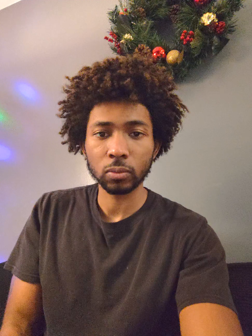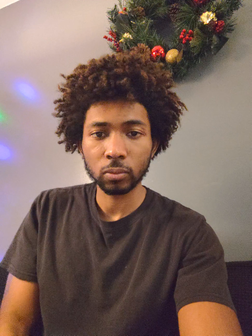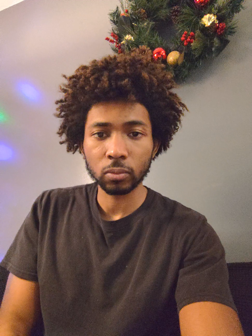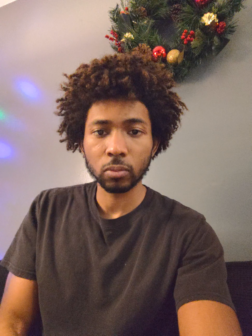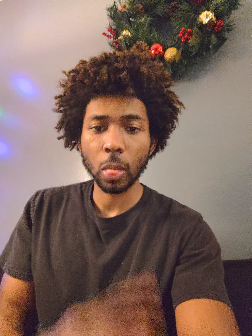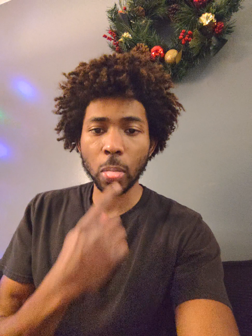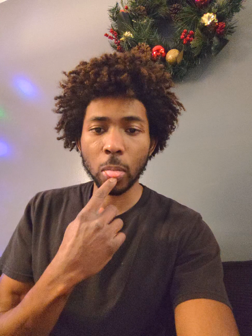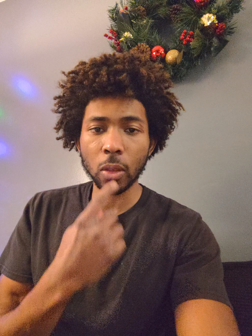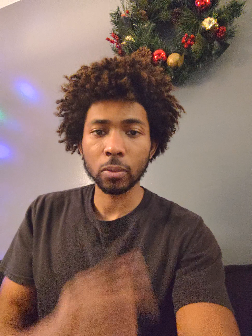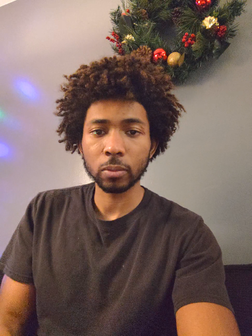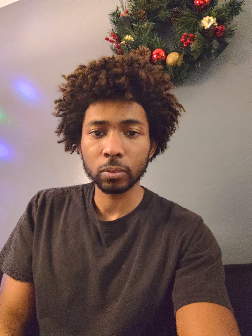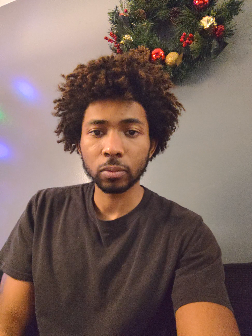tongue